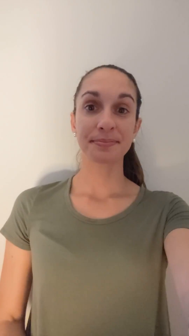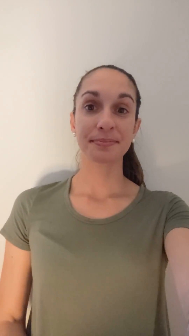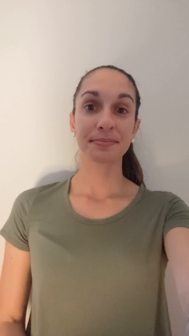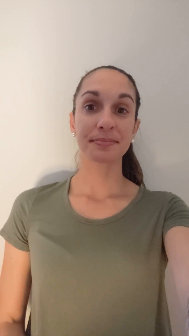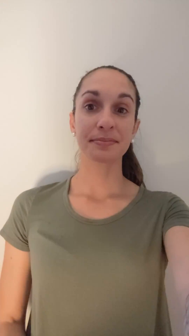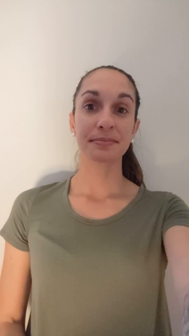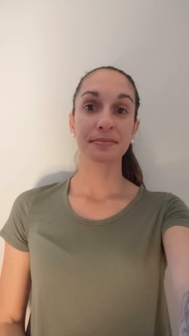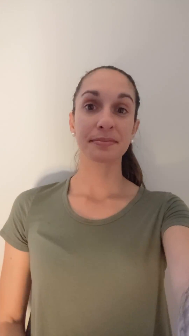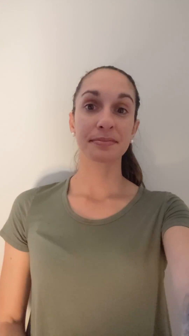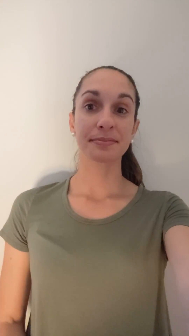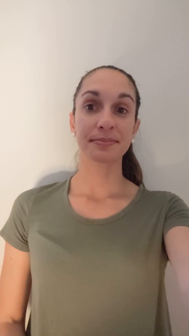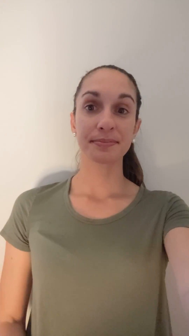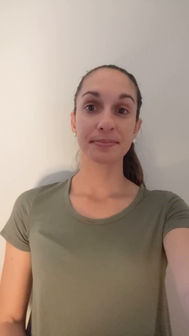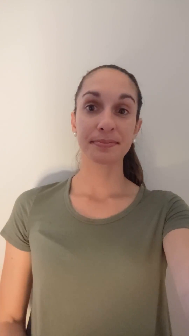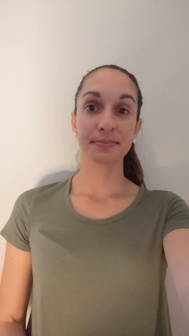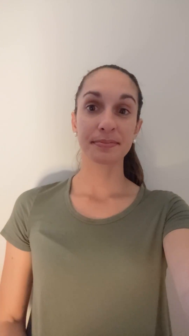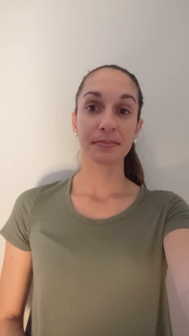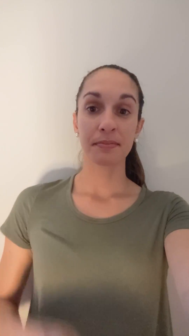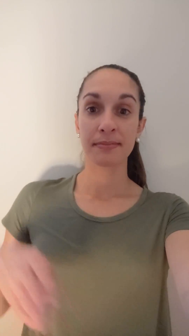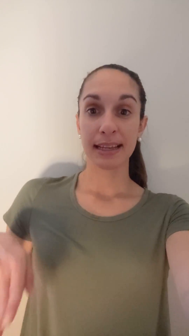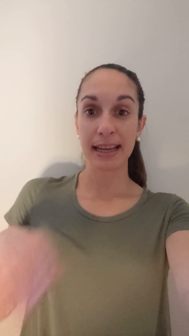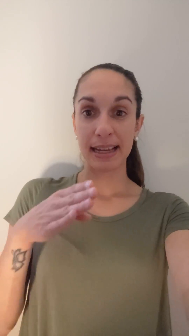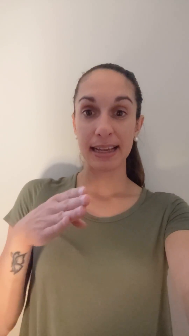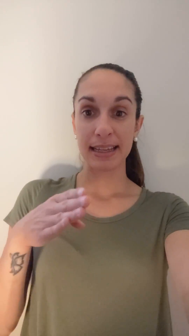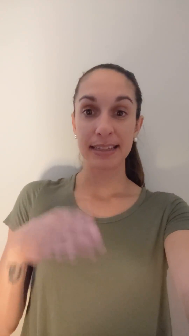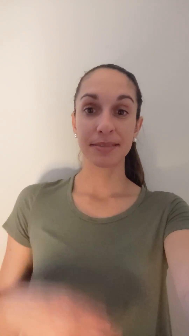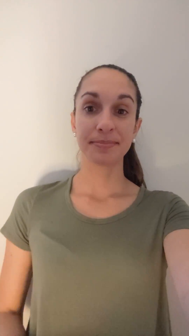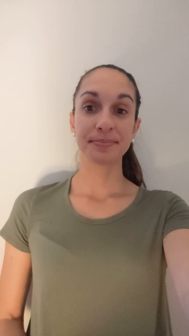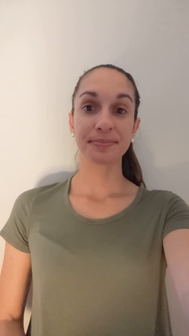kick